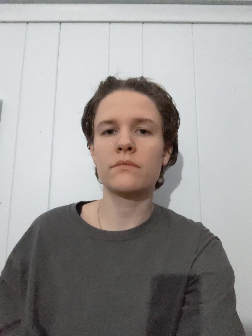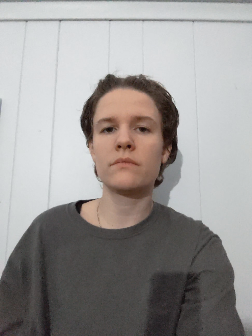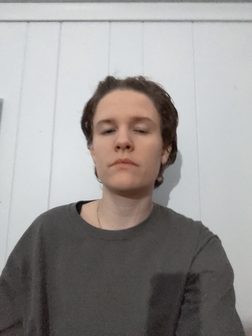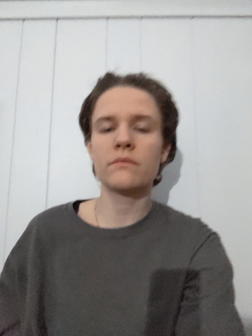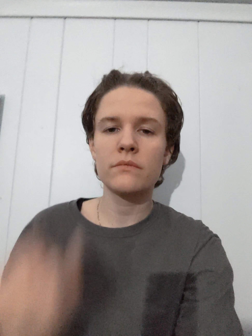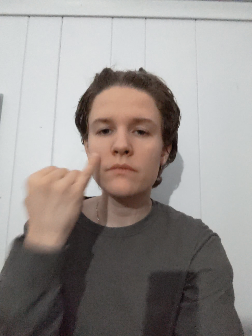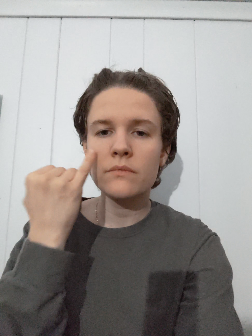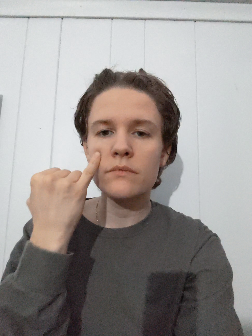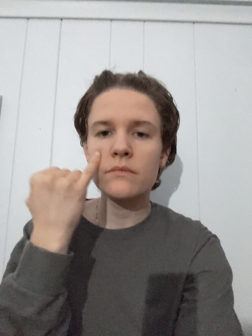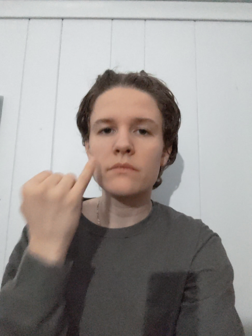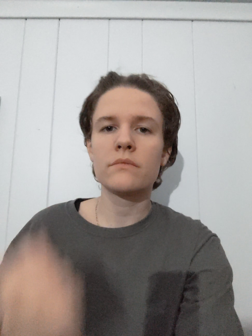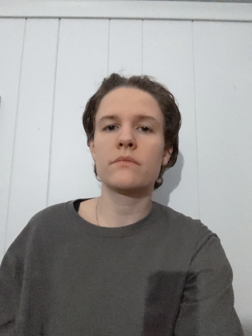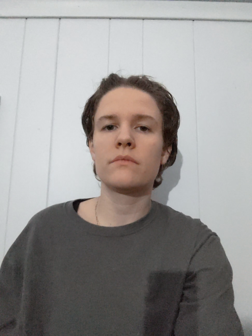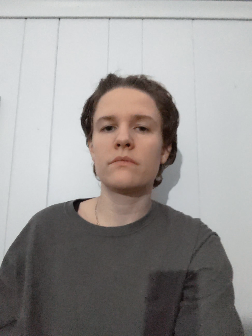if